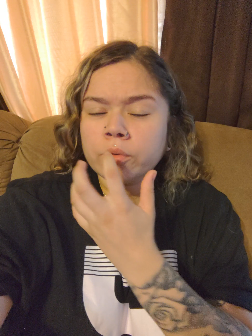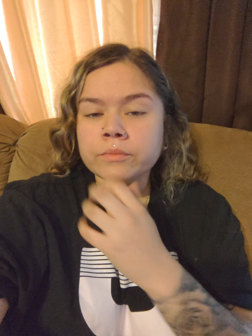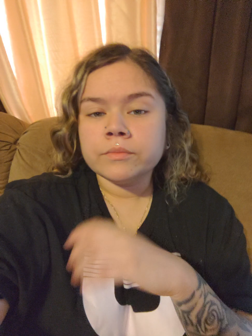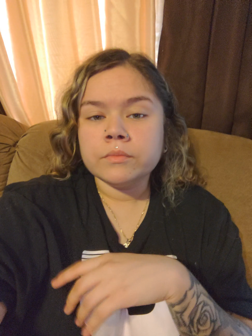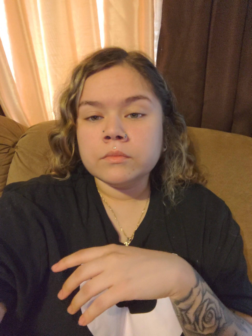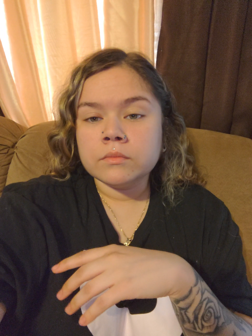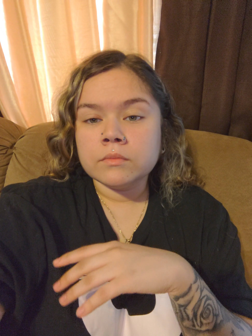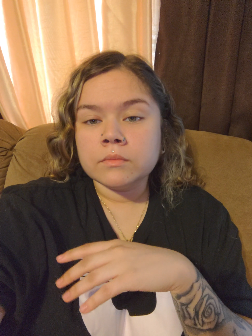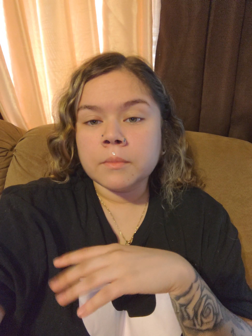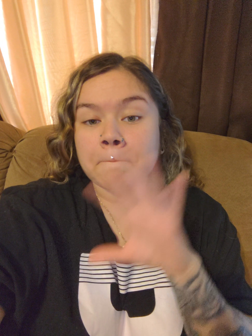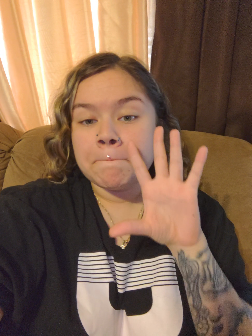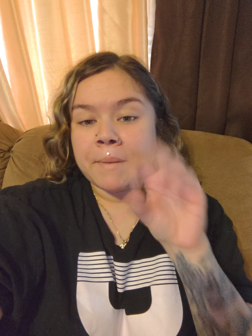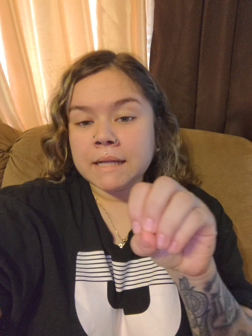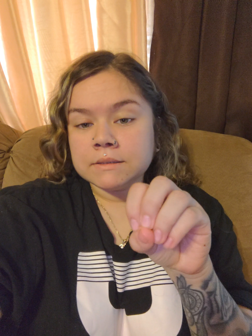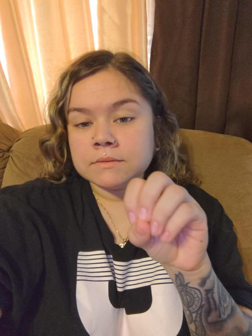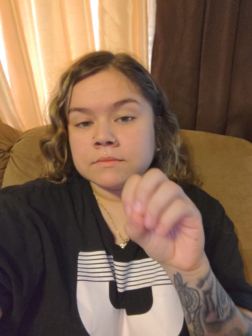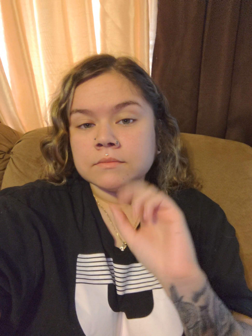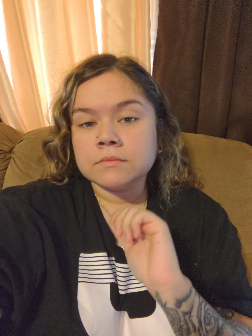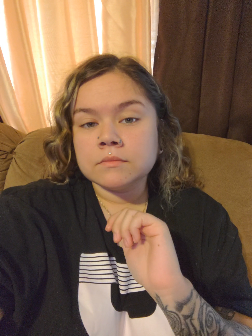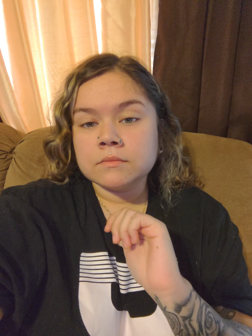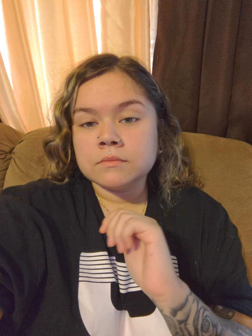bite